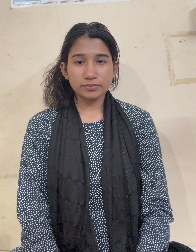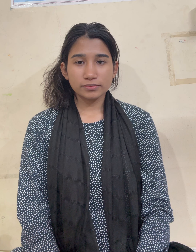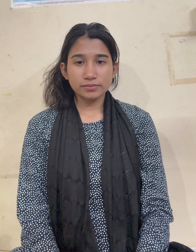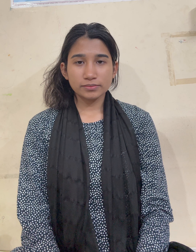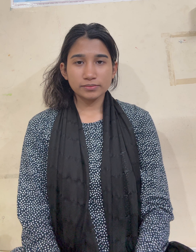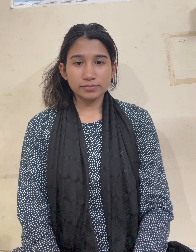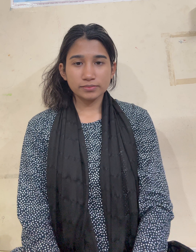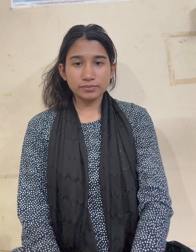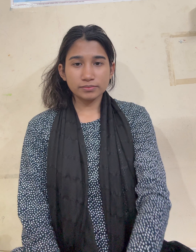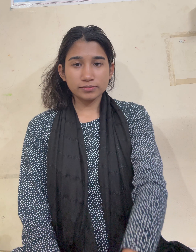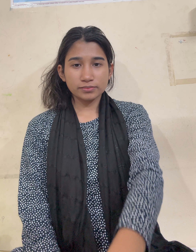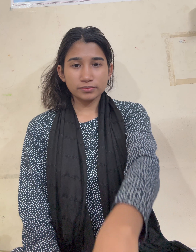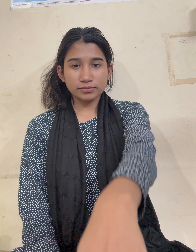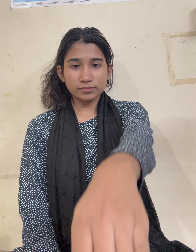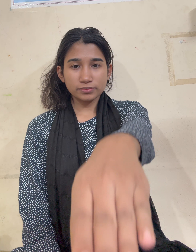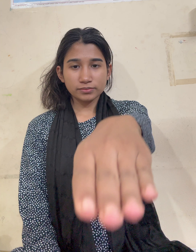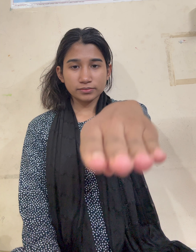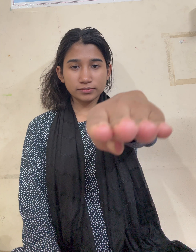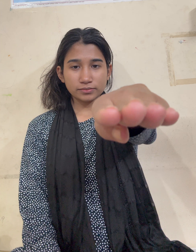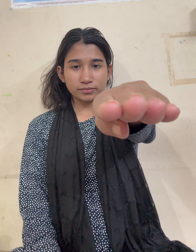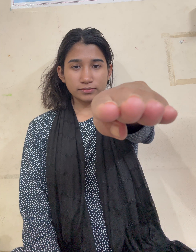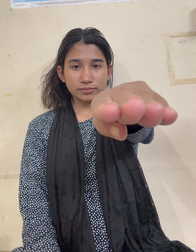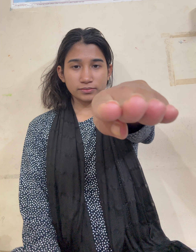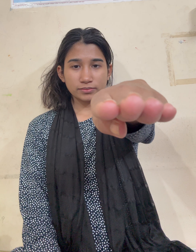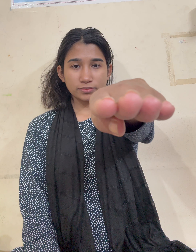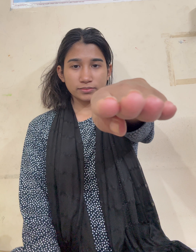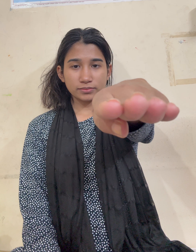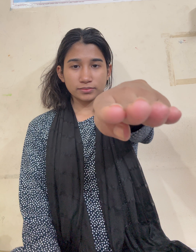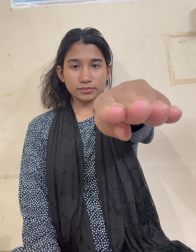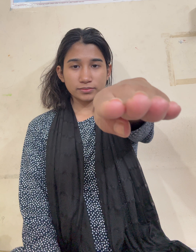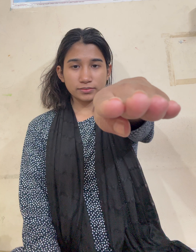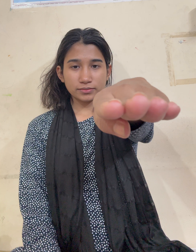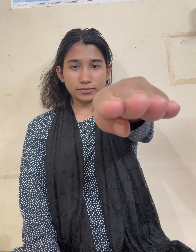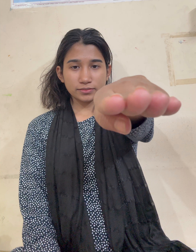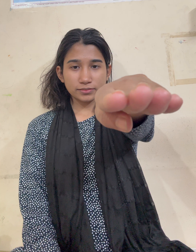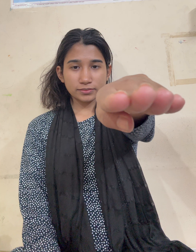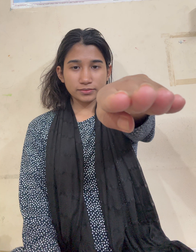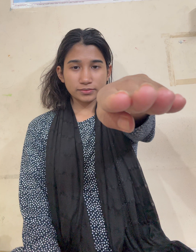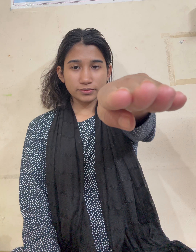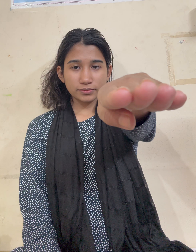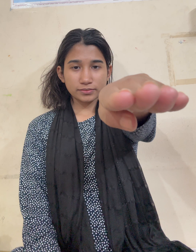শপথ নেয়া